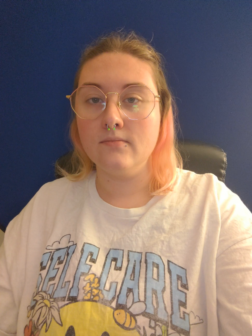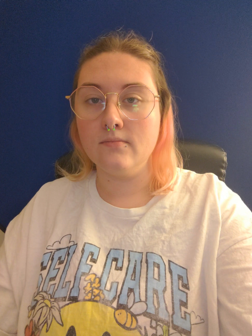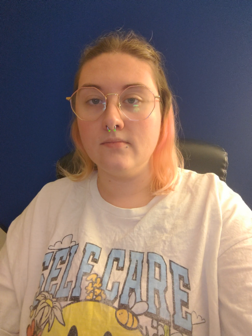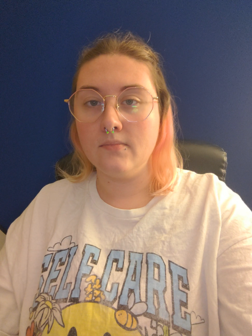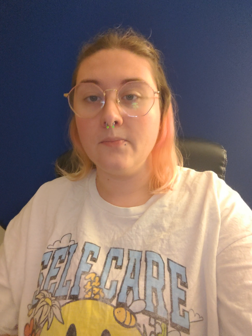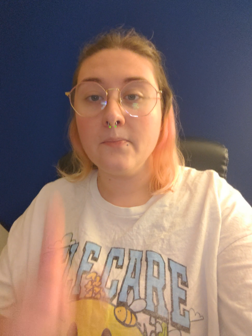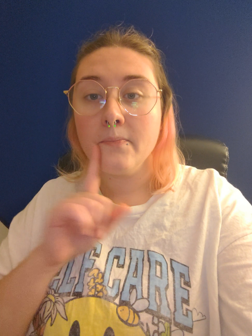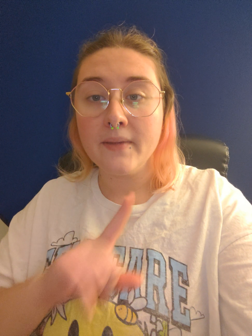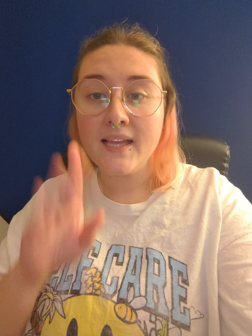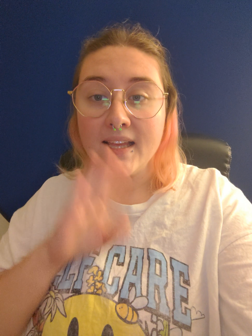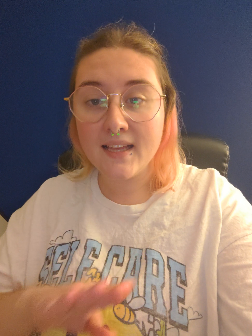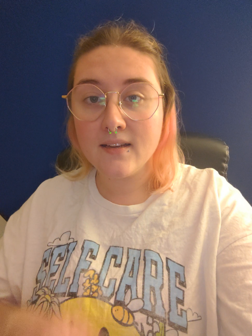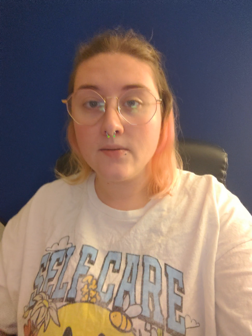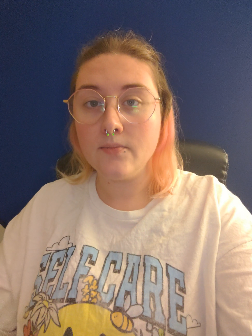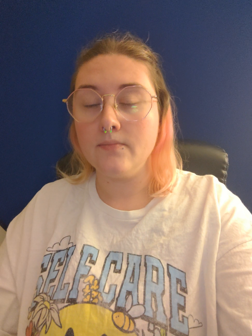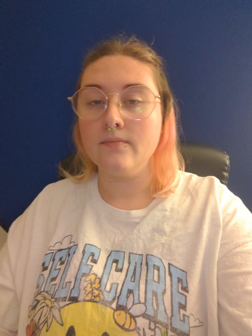bee